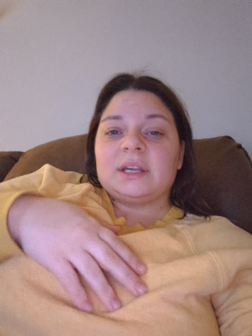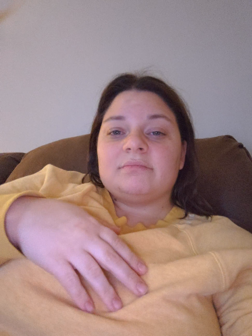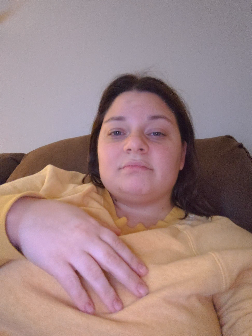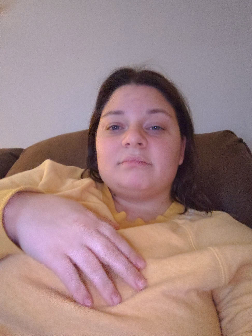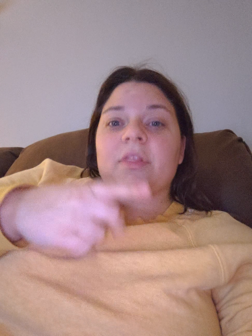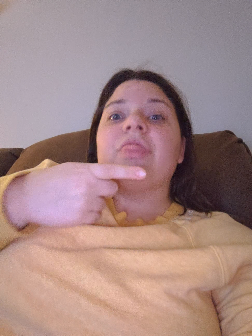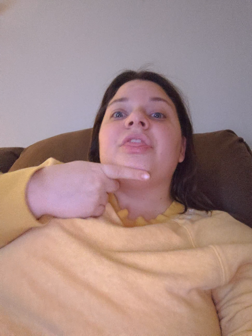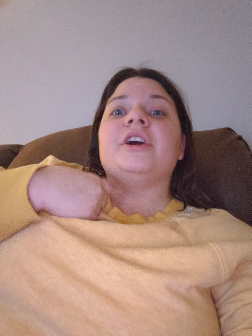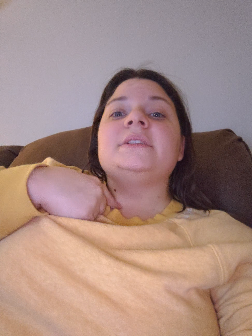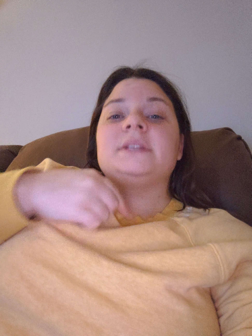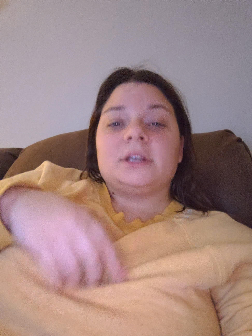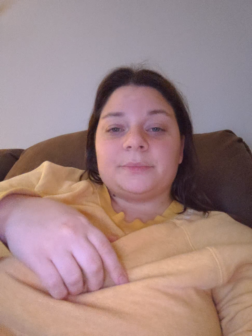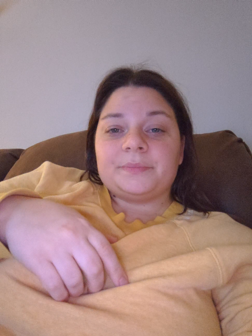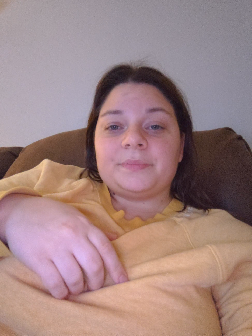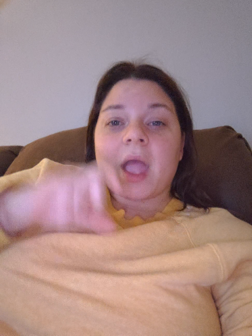thirsty